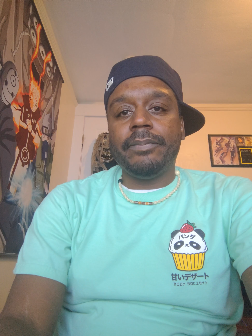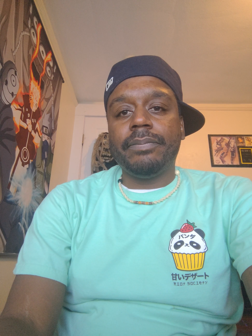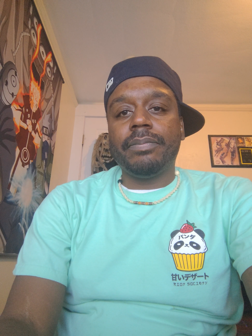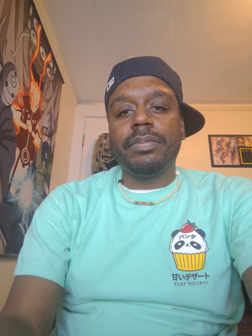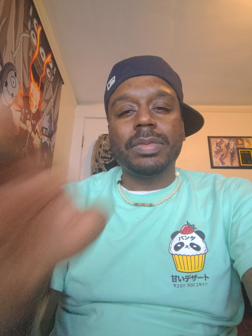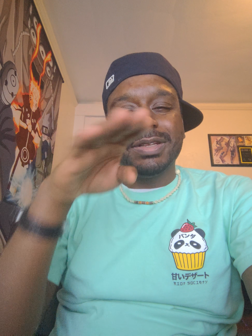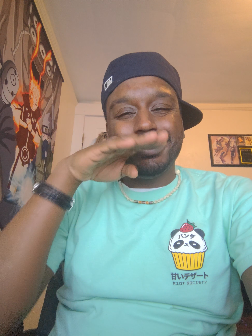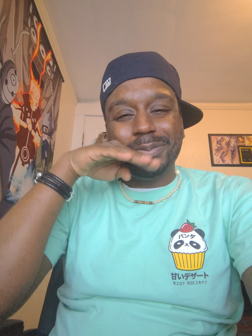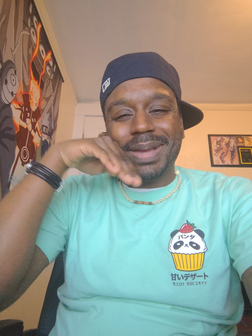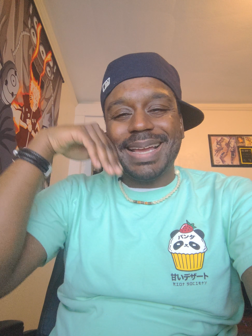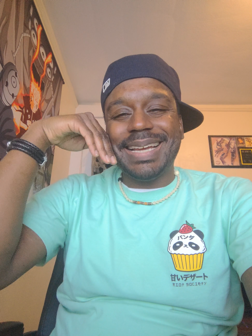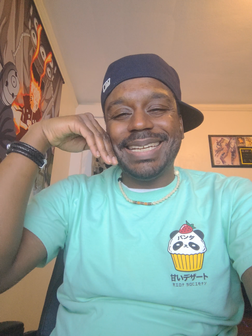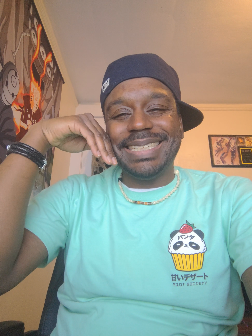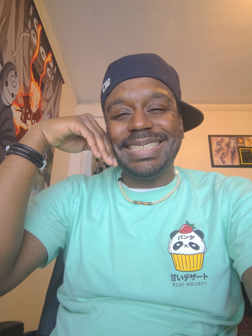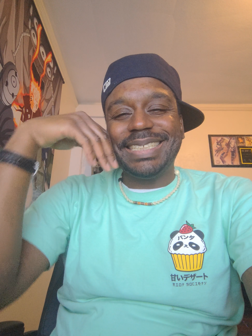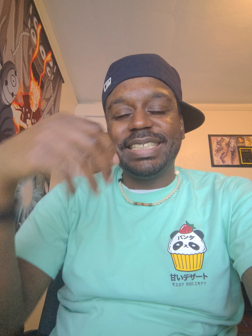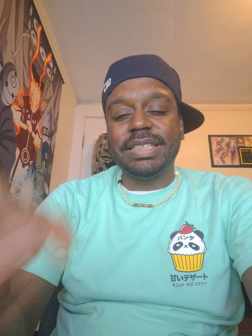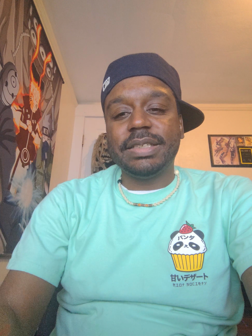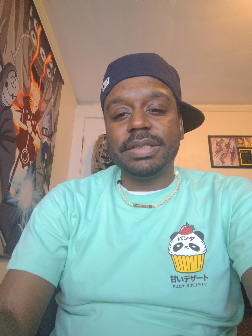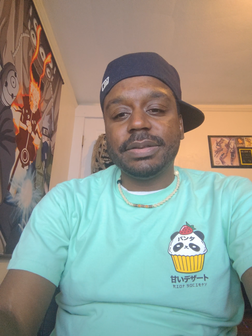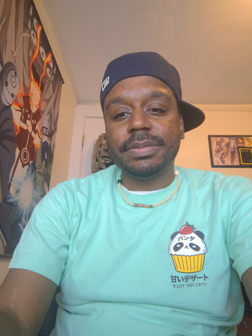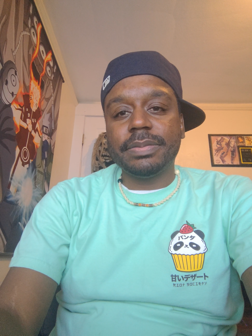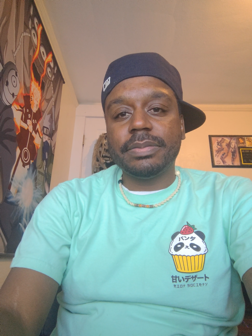smile